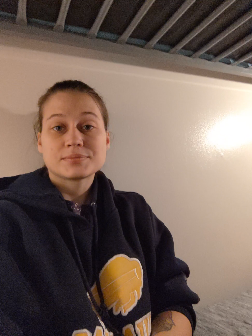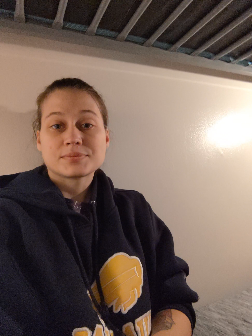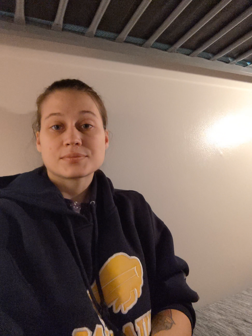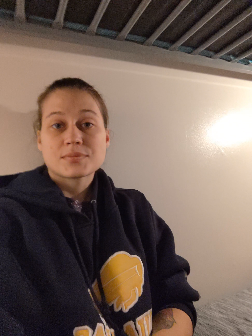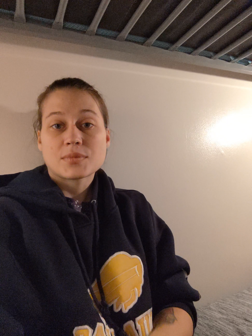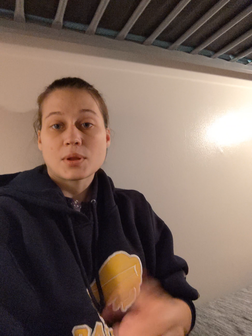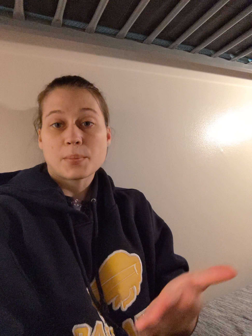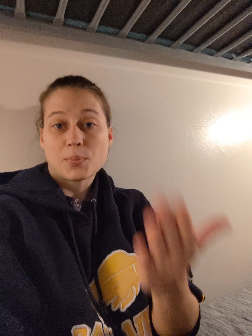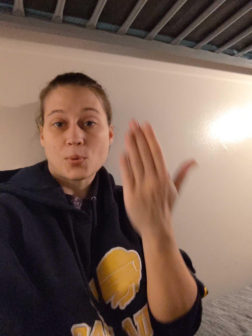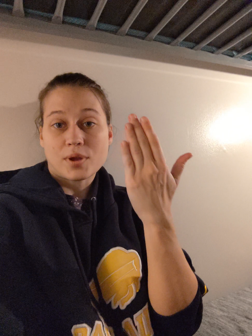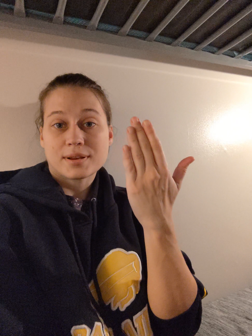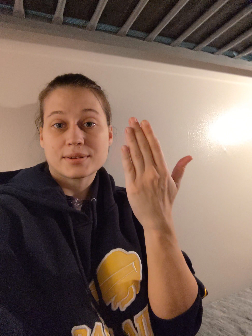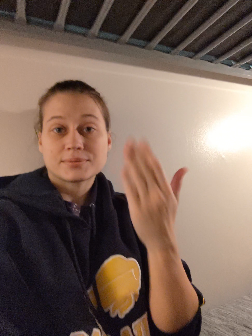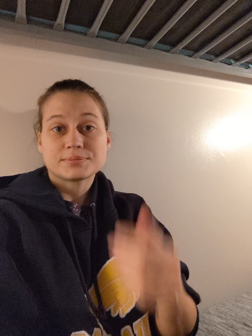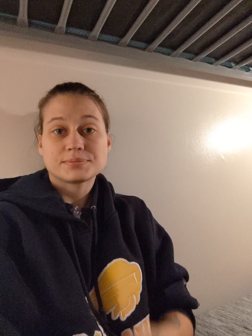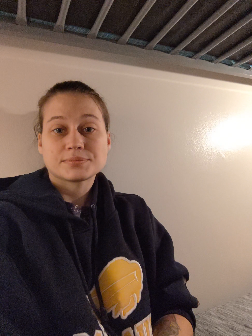morning